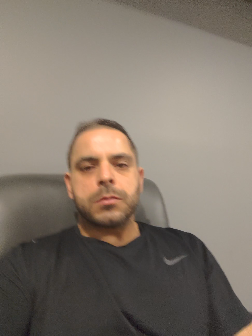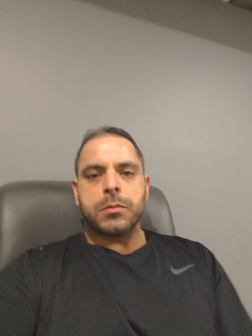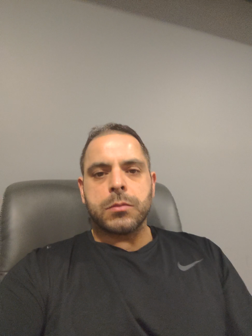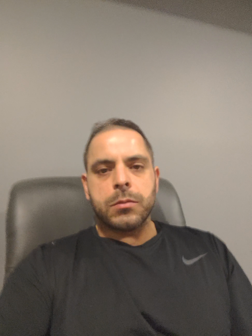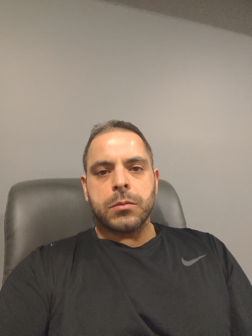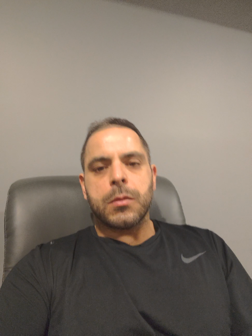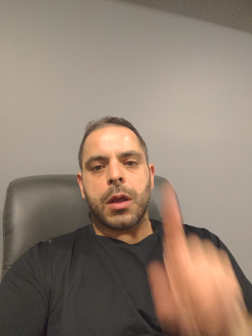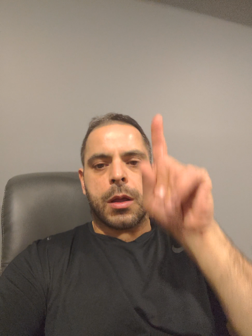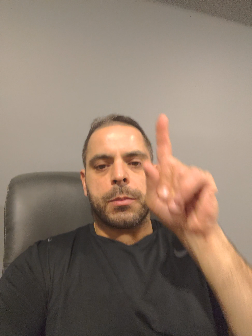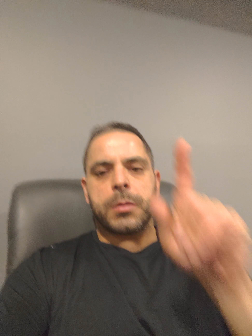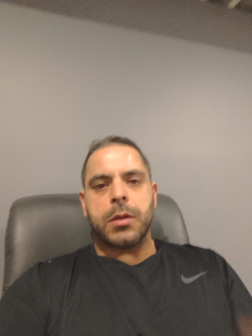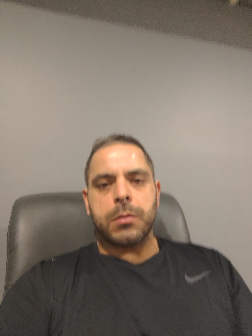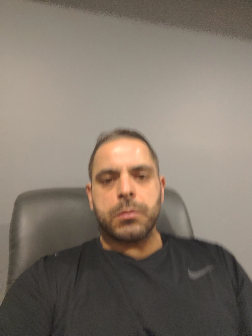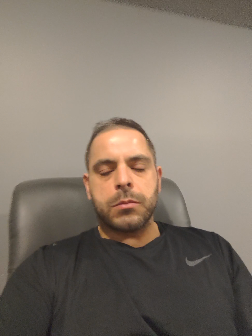up